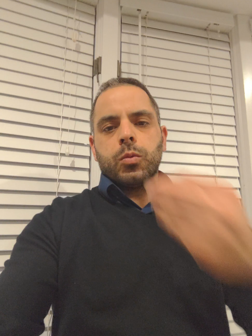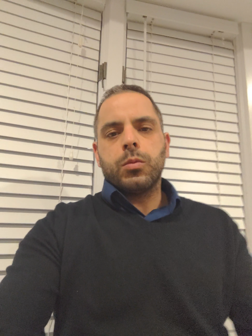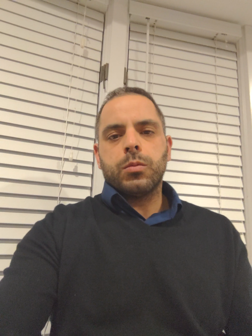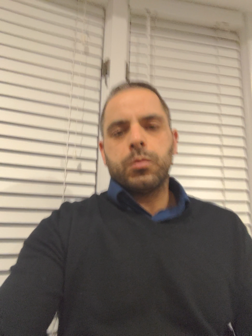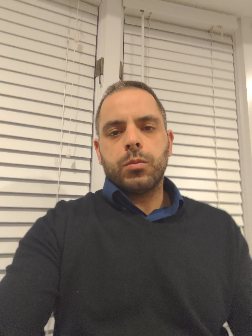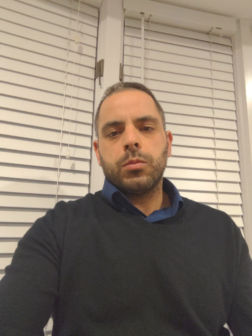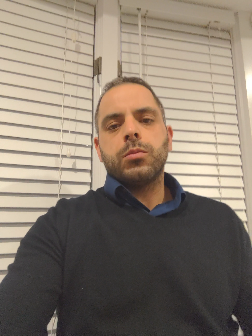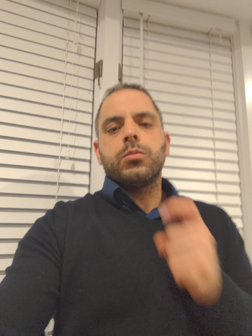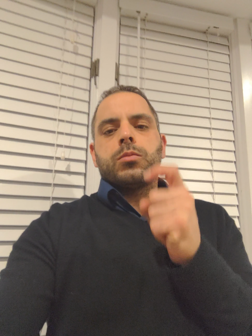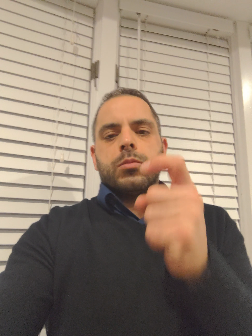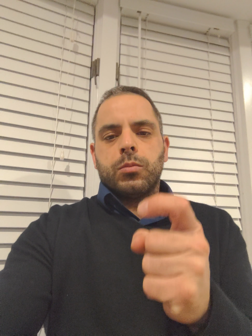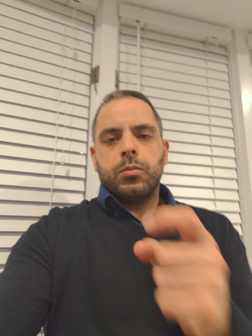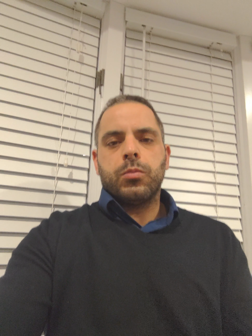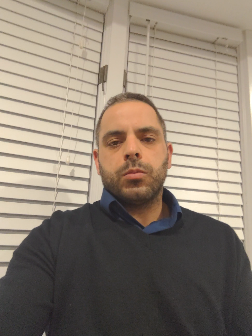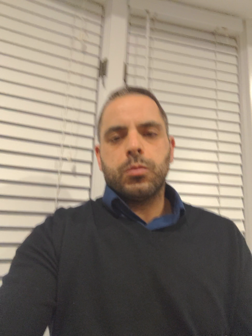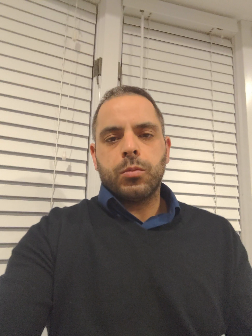give